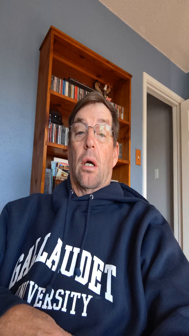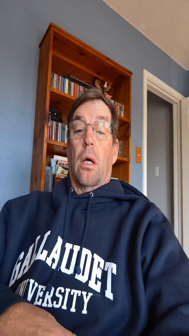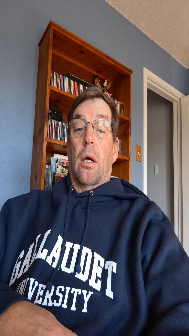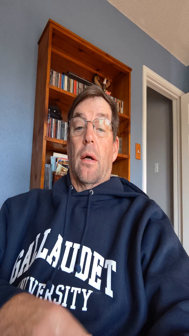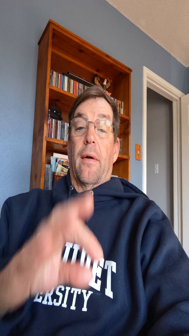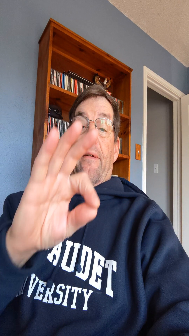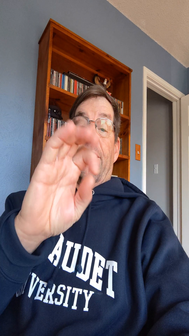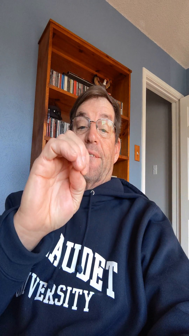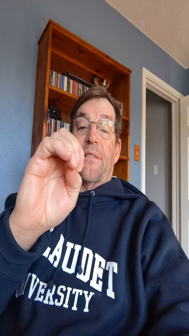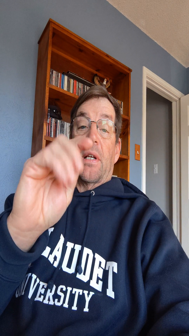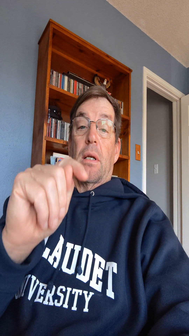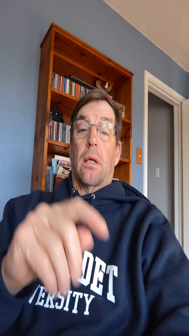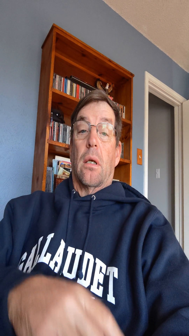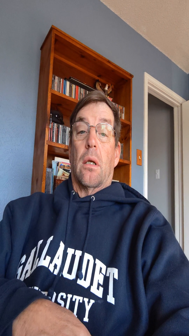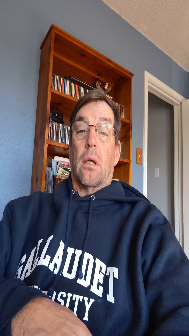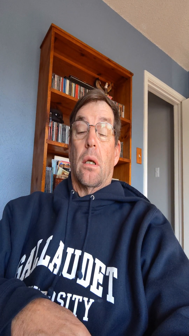feet